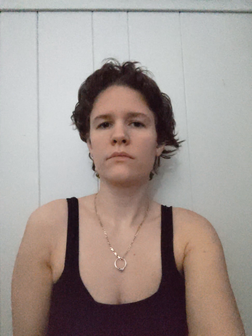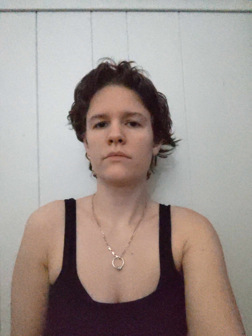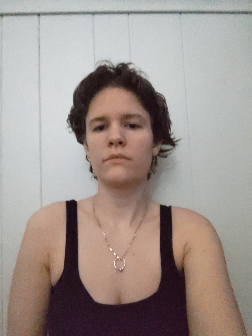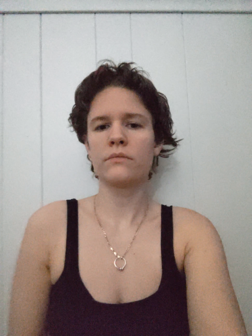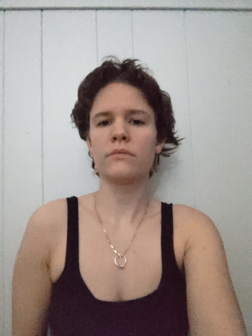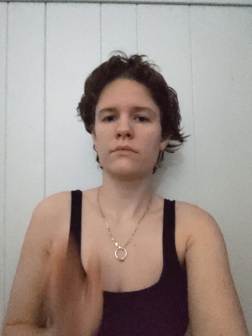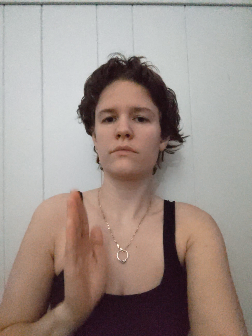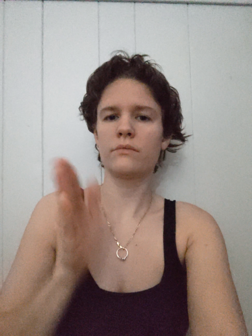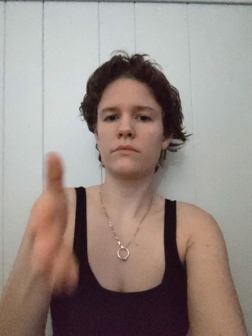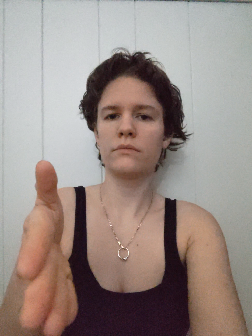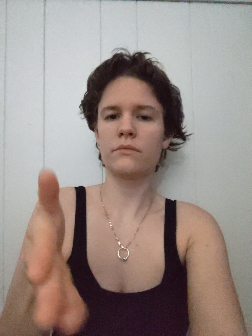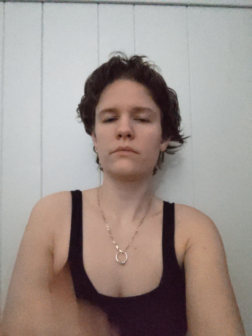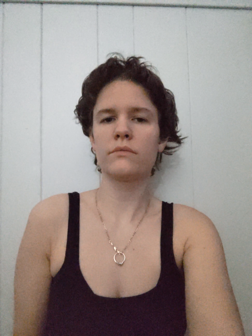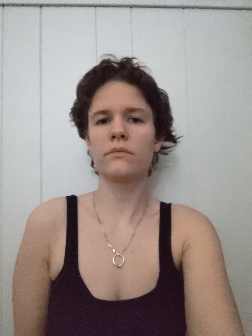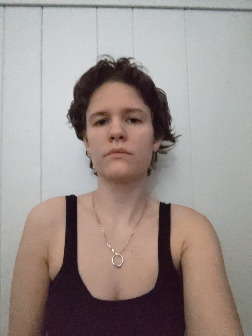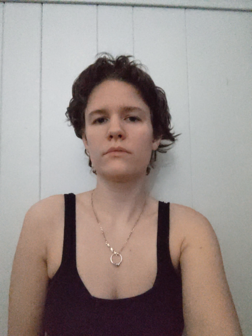after